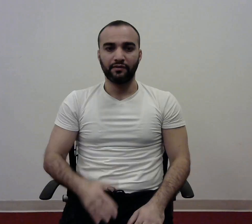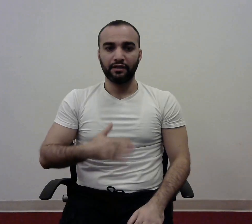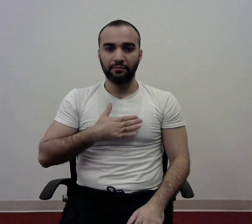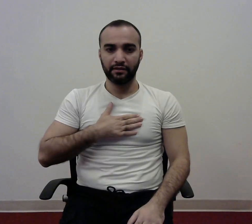mən